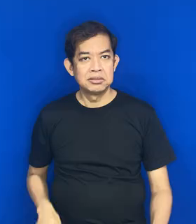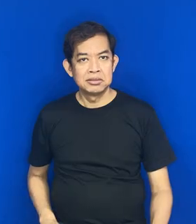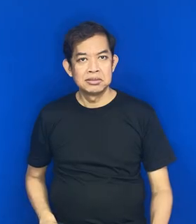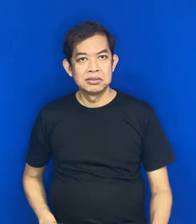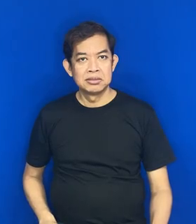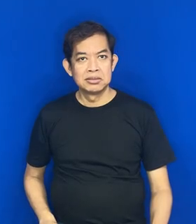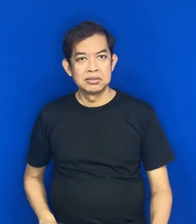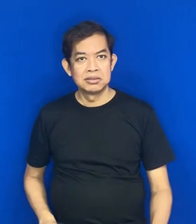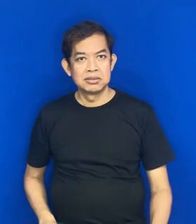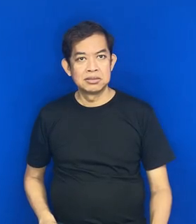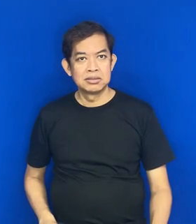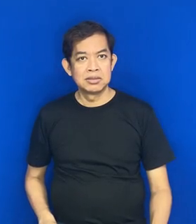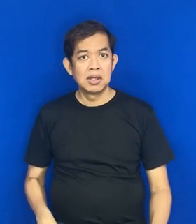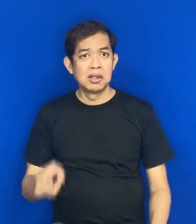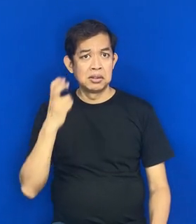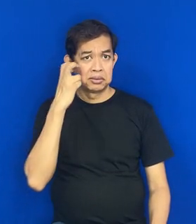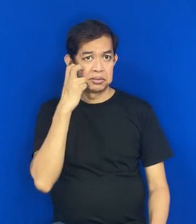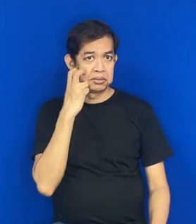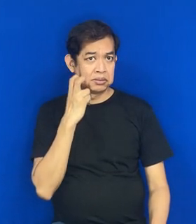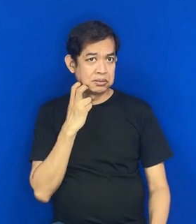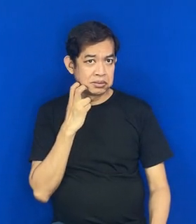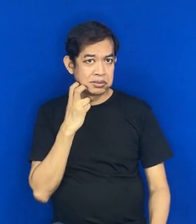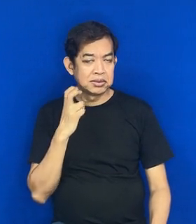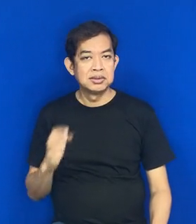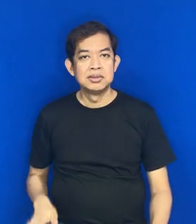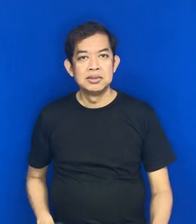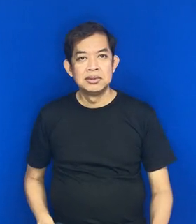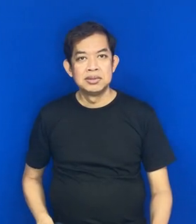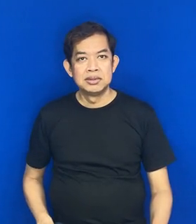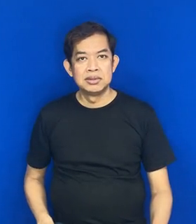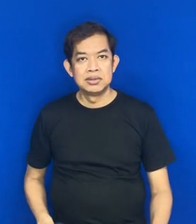wine